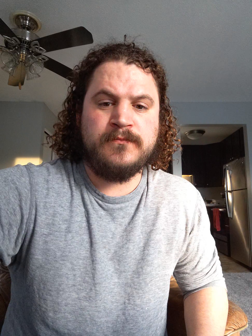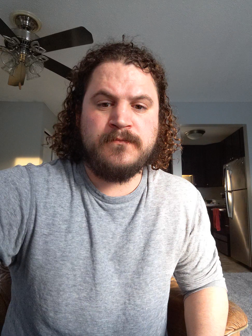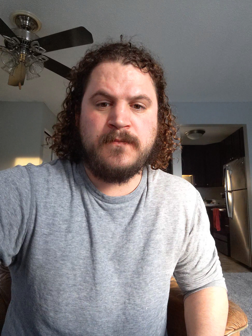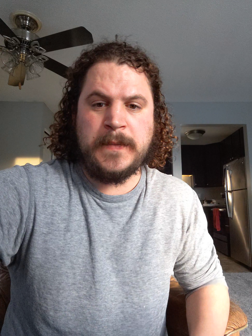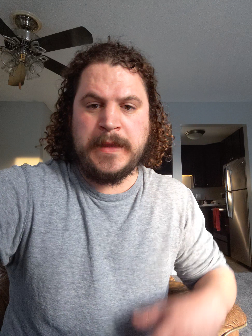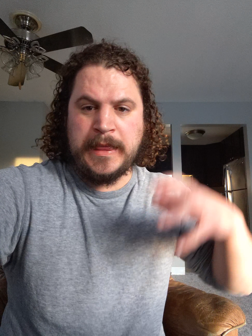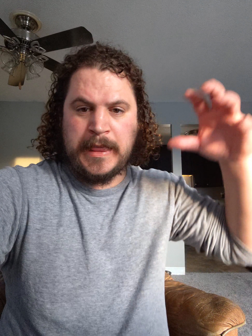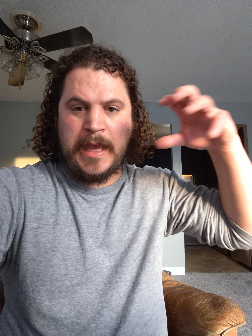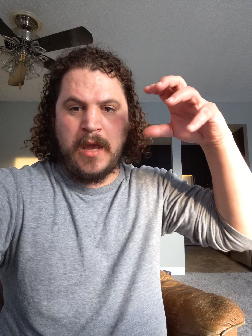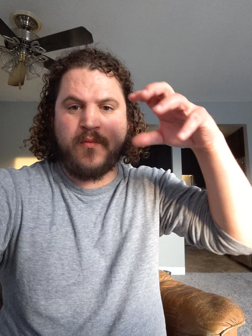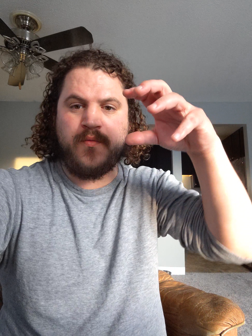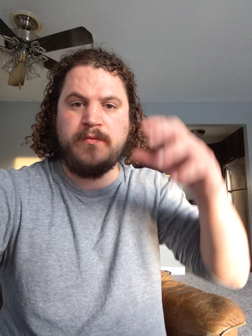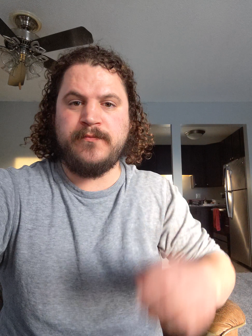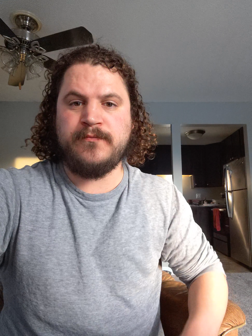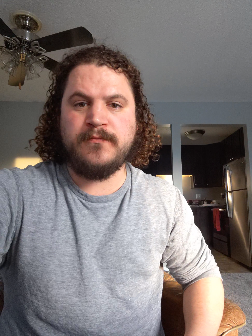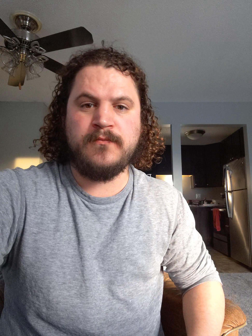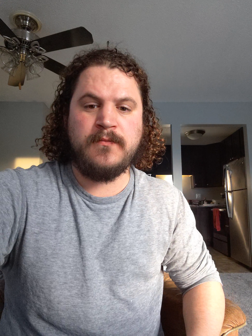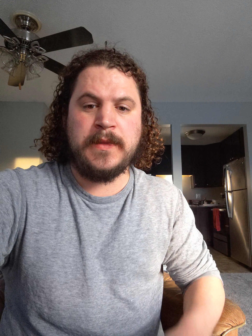cloud